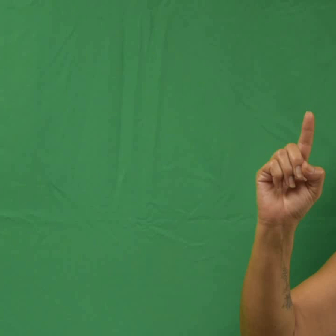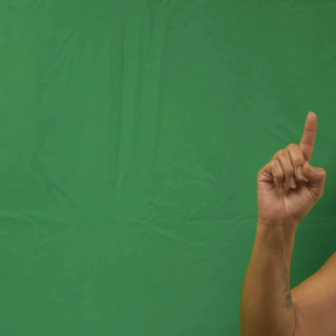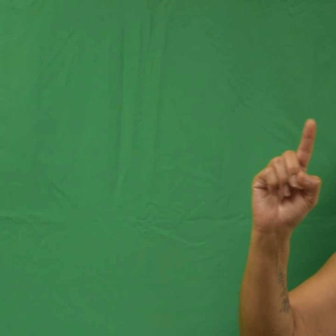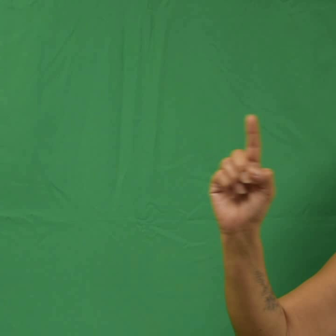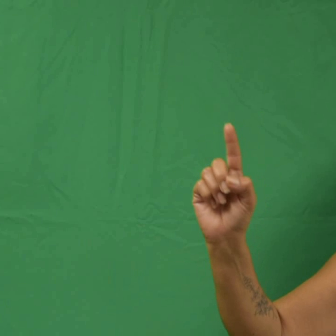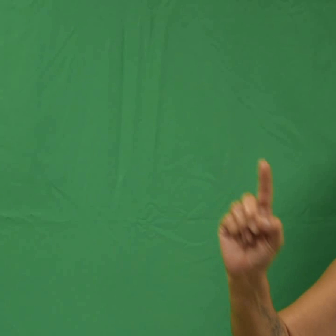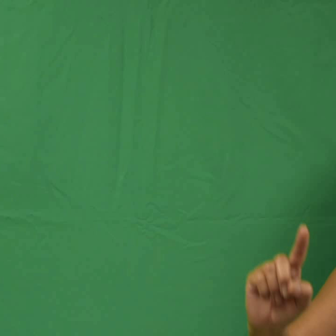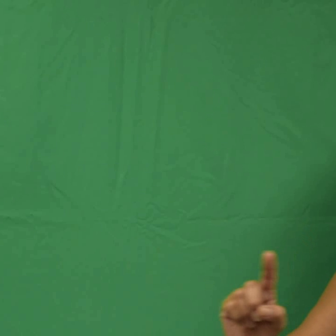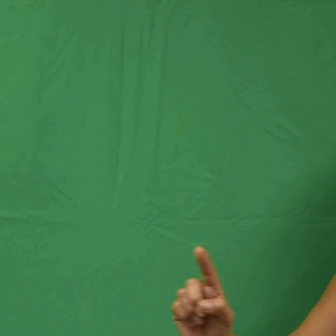Z